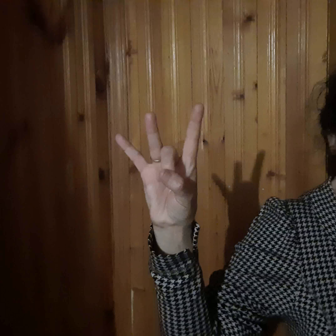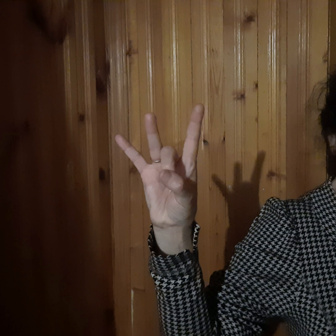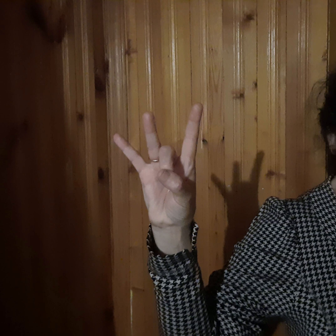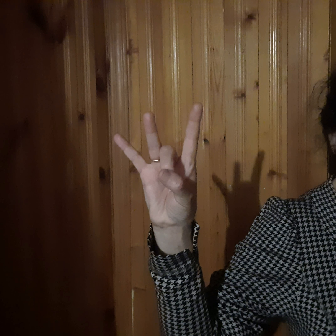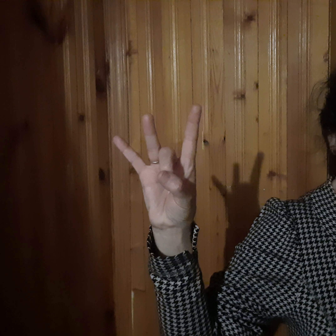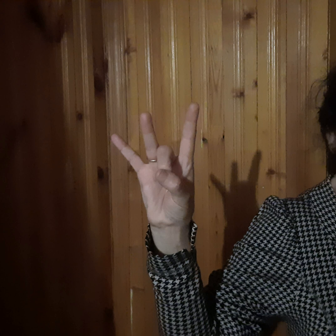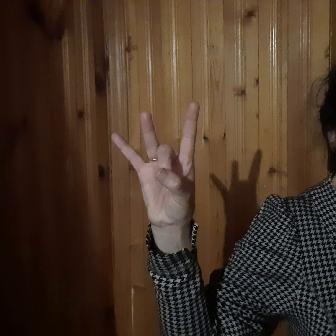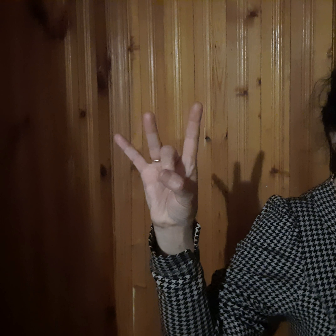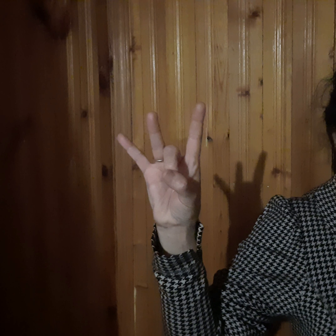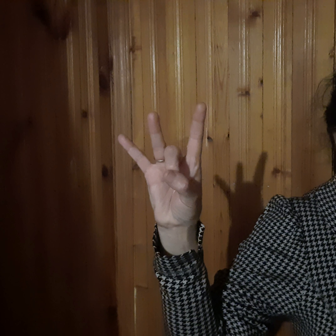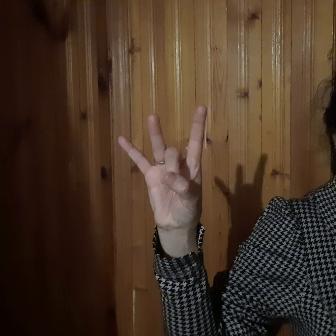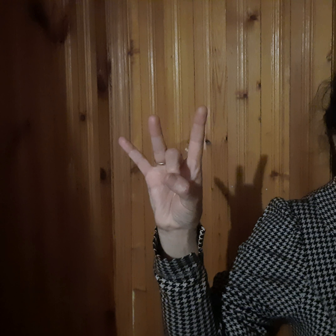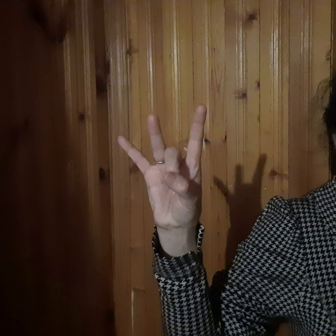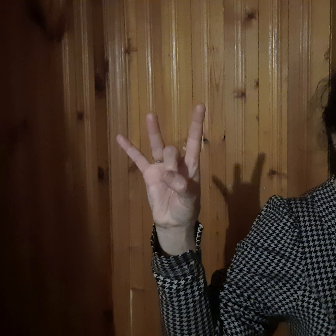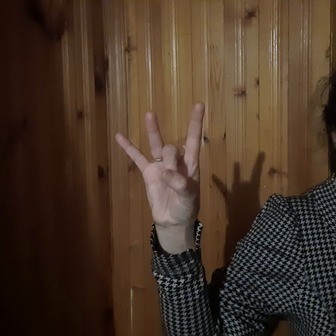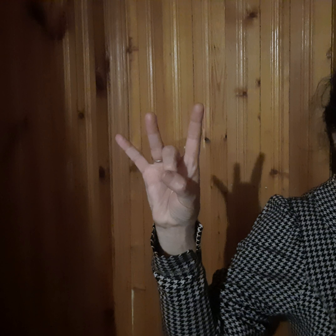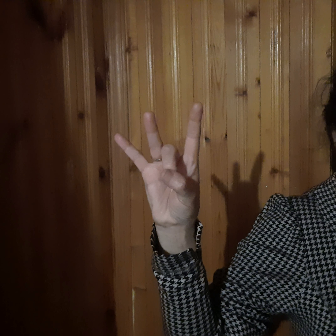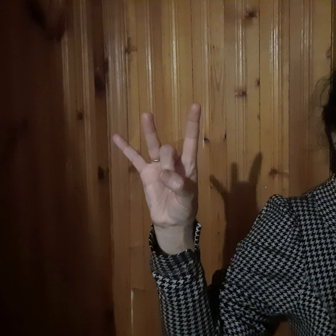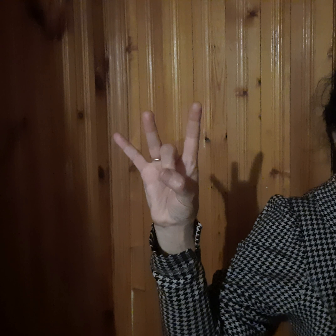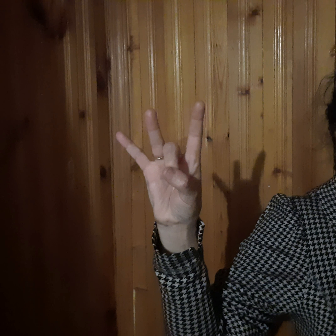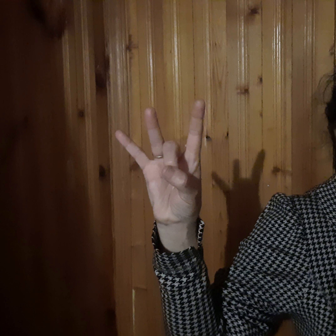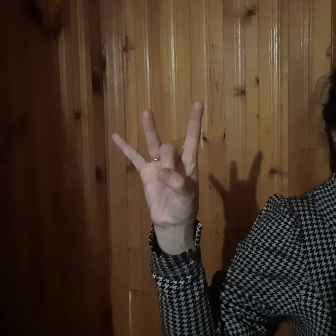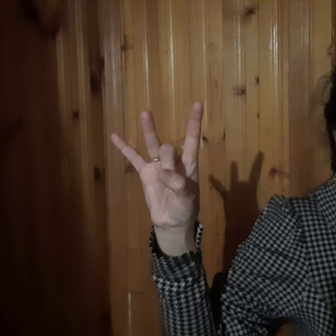Р